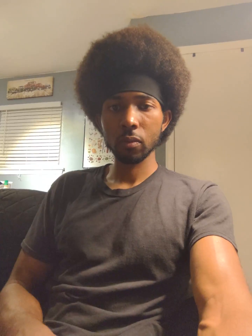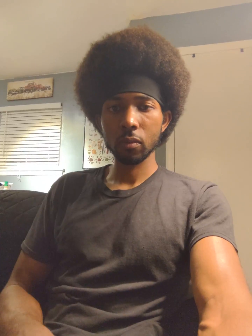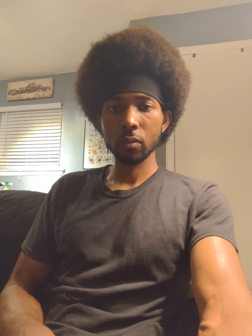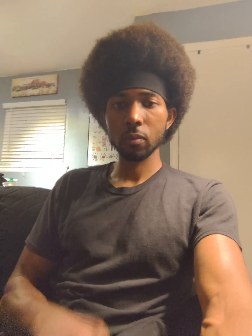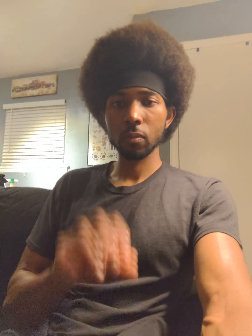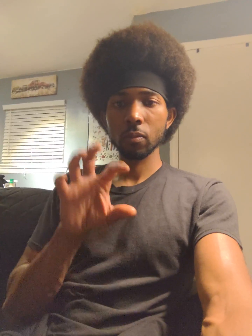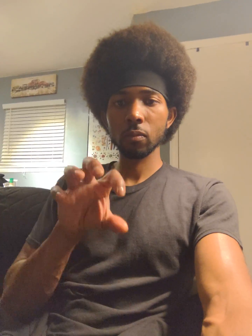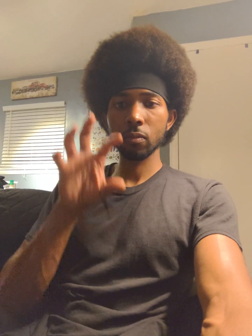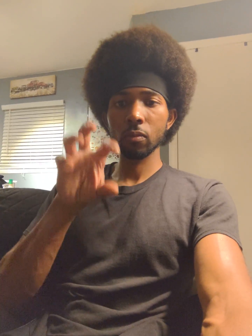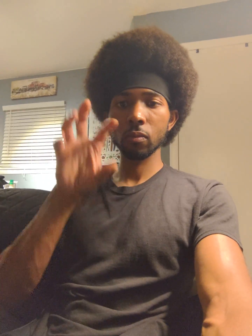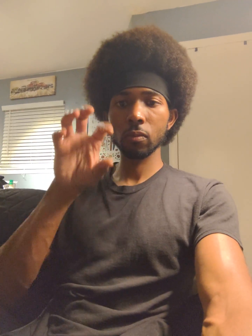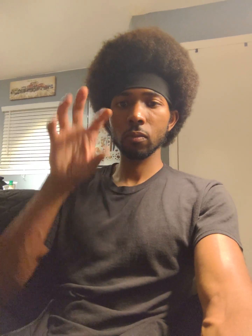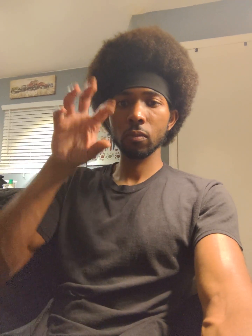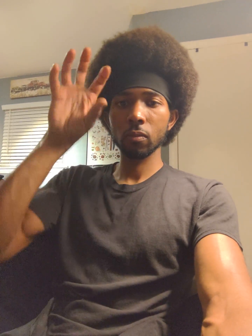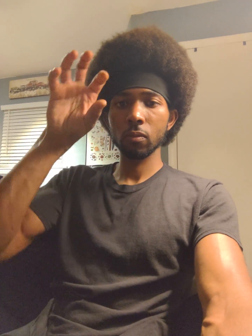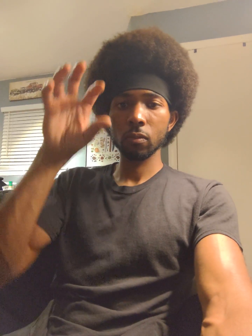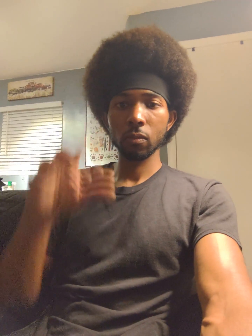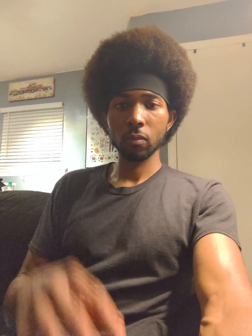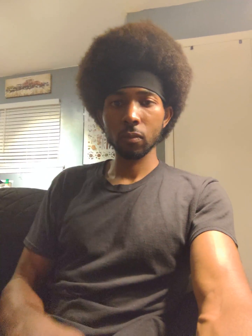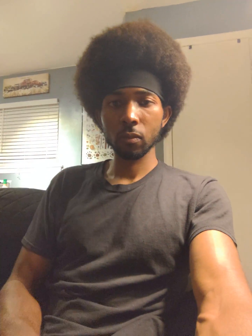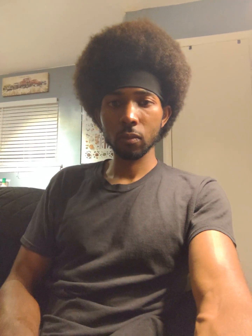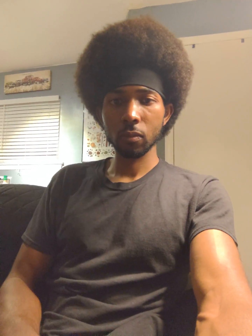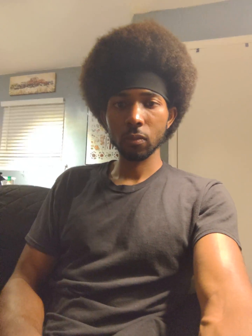climb